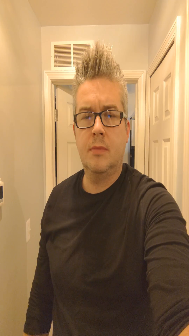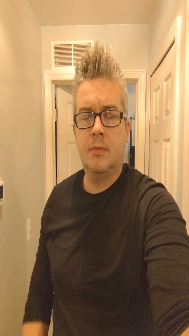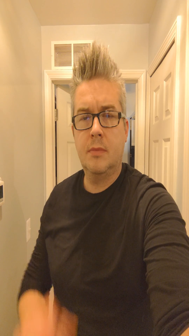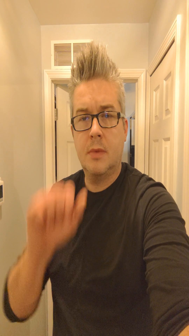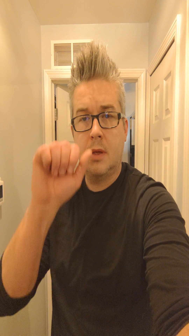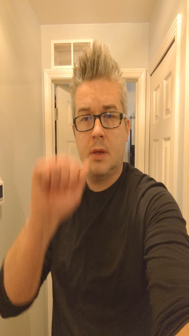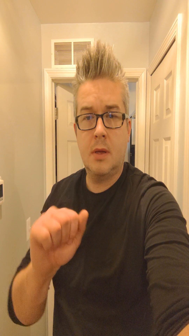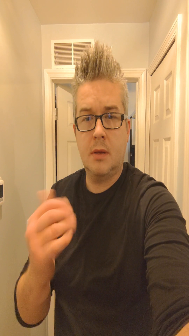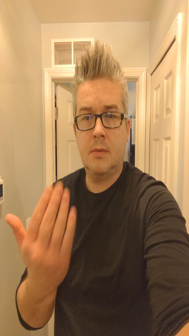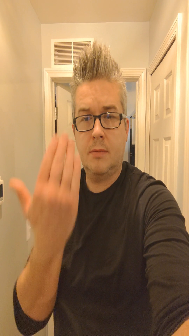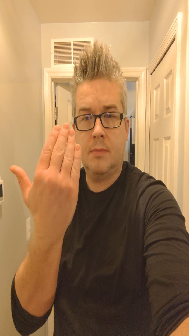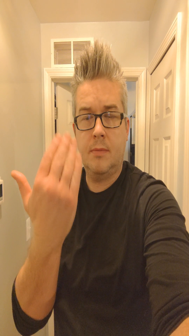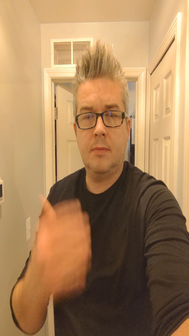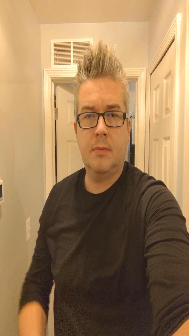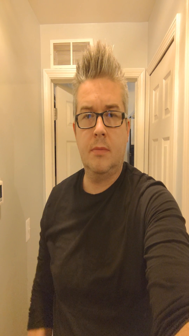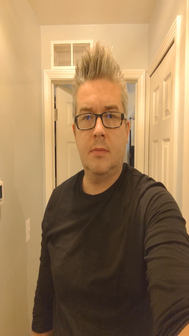mitten